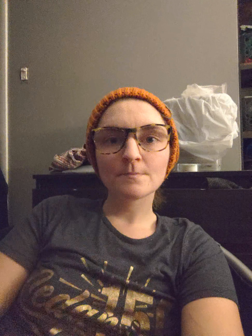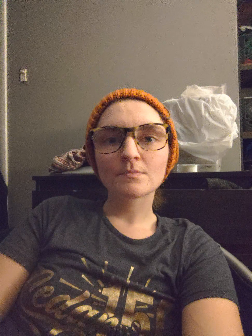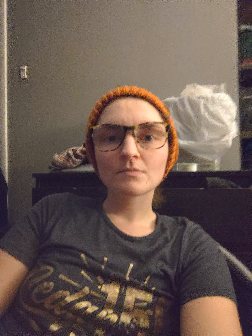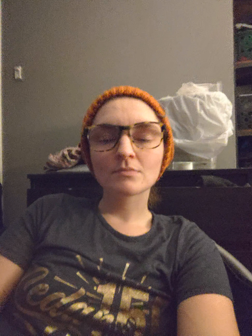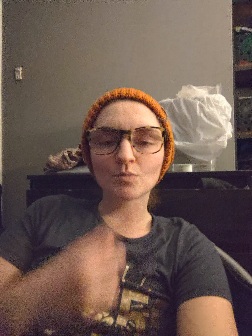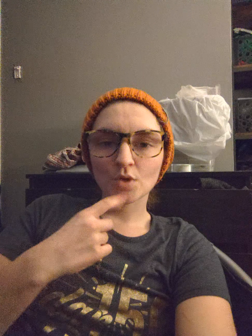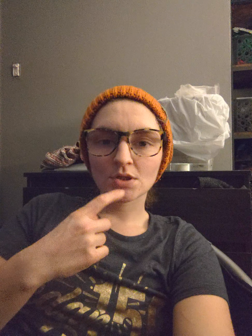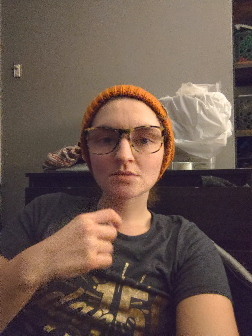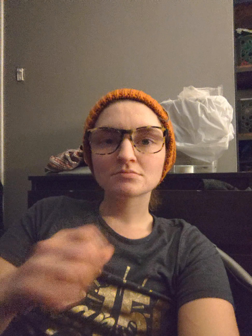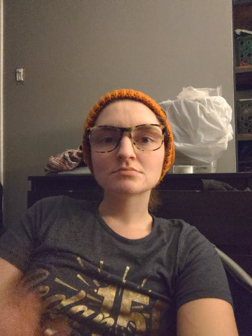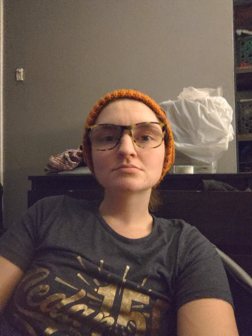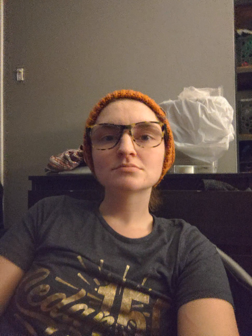red